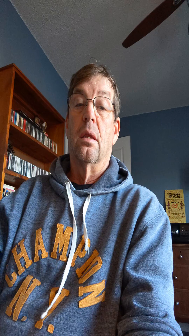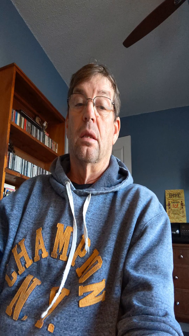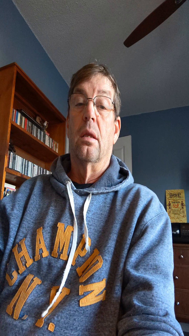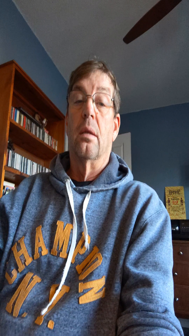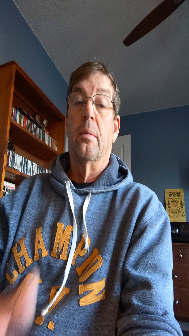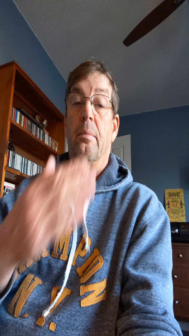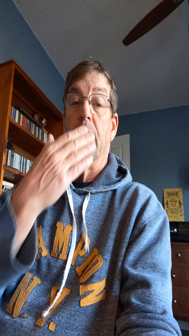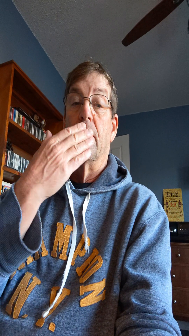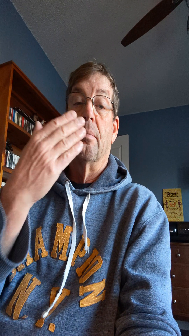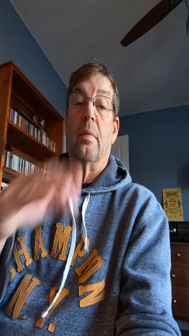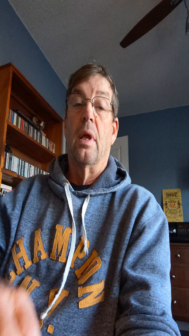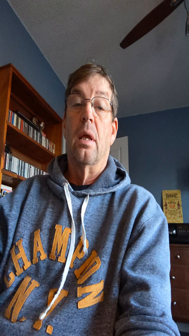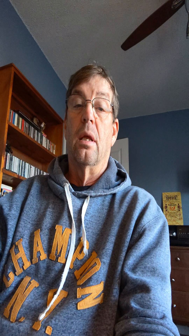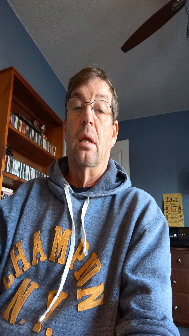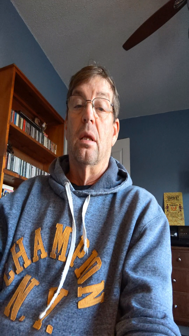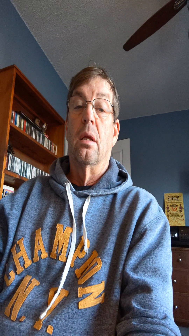bad